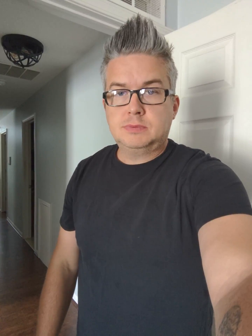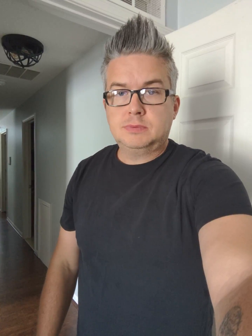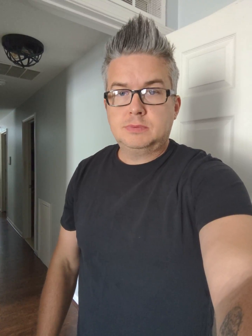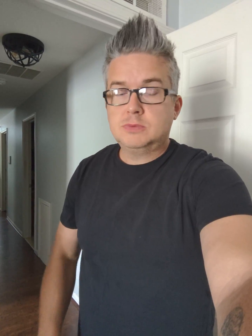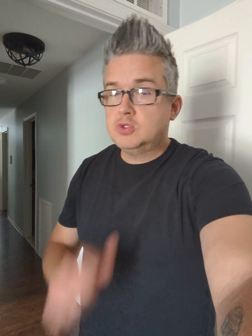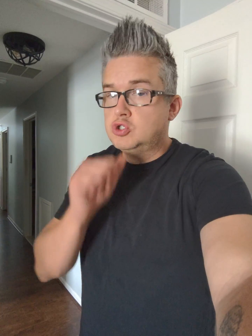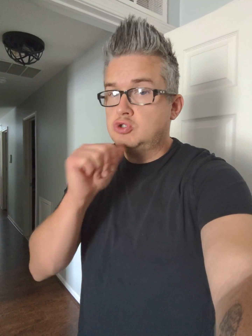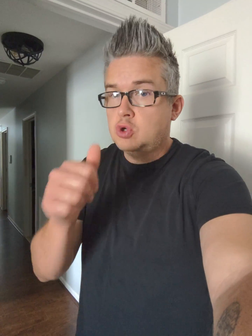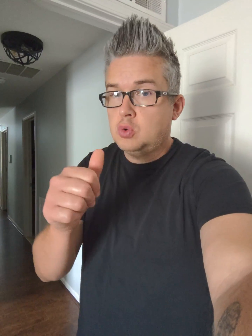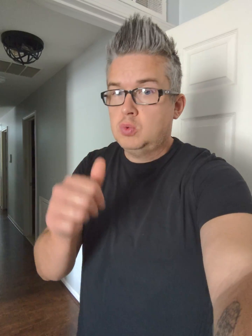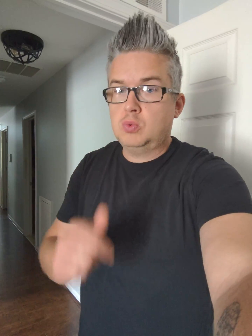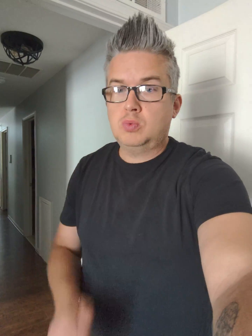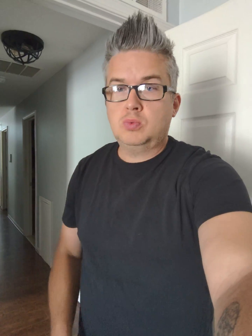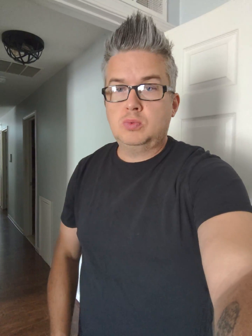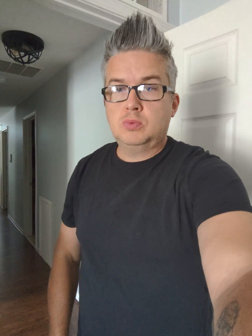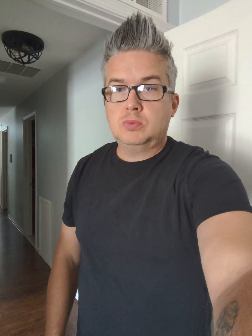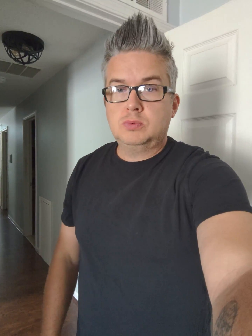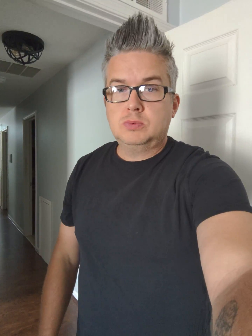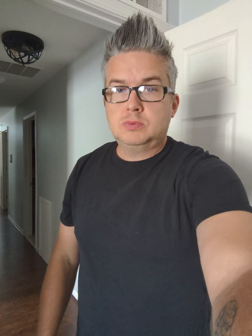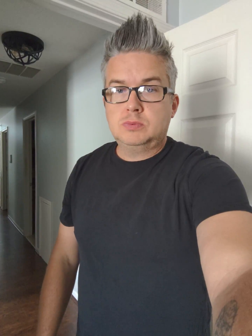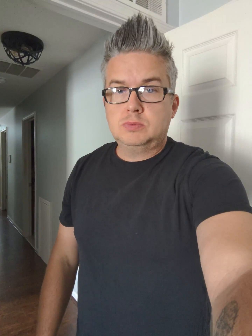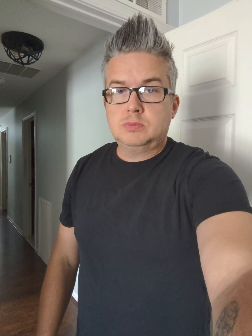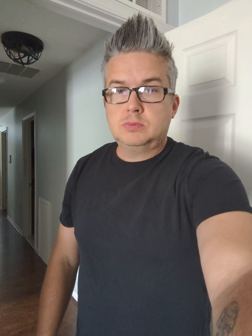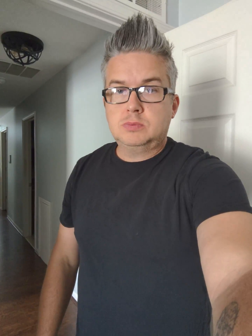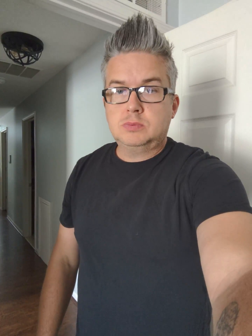don't